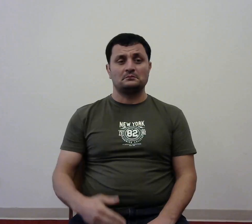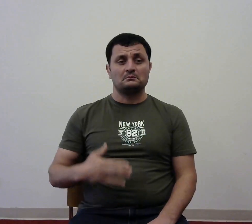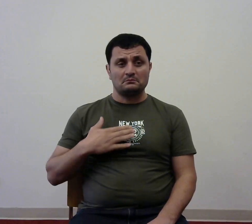mən